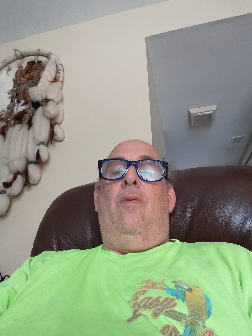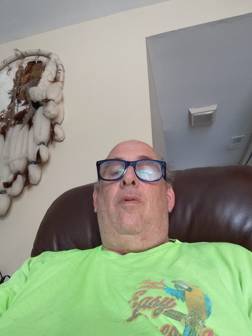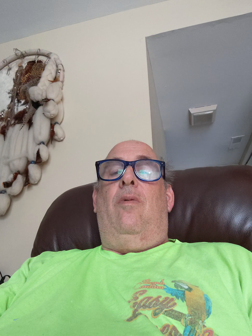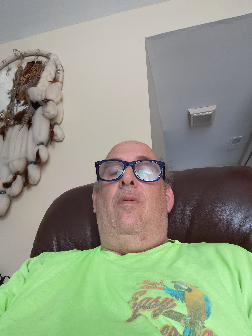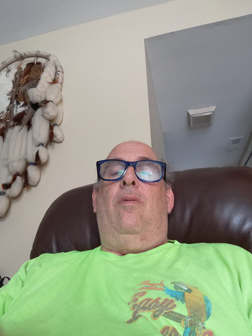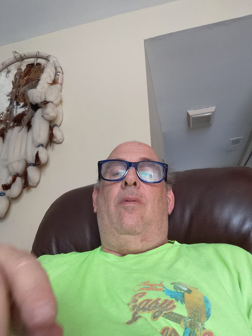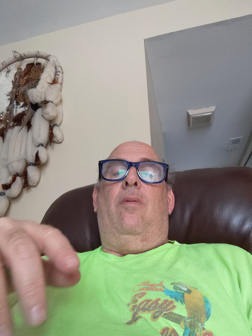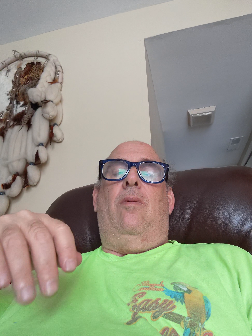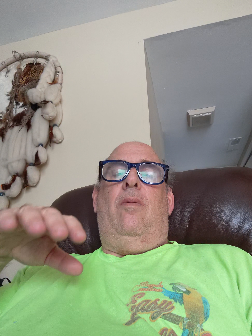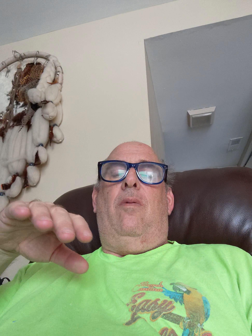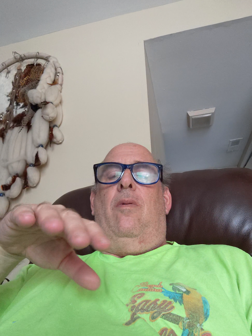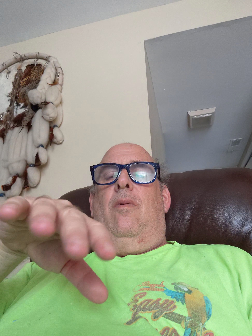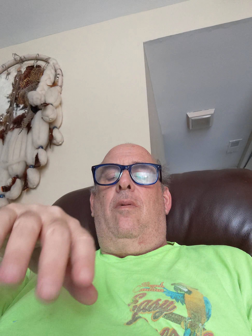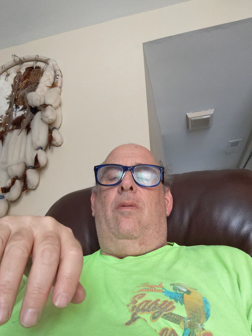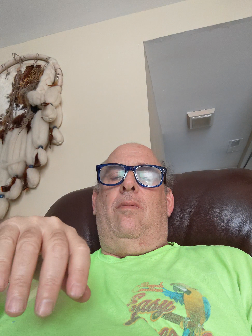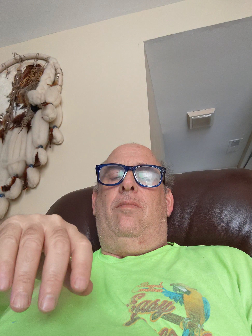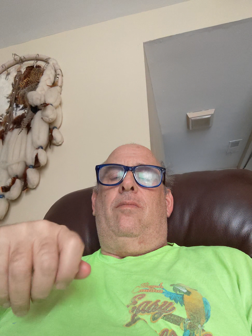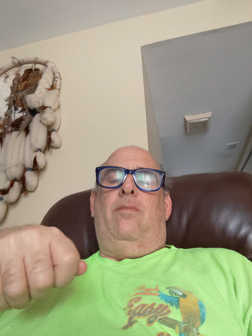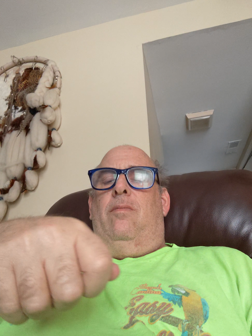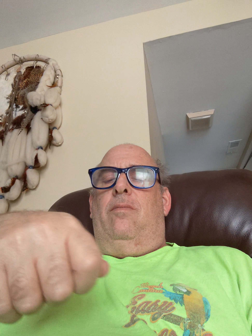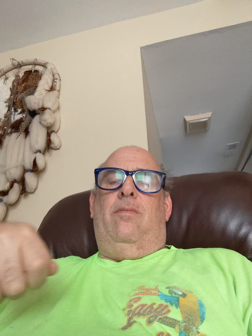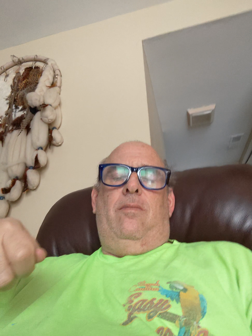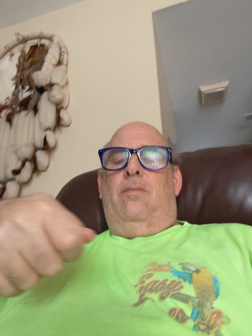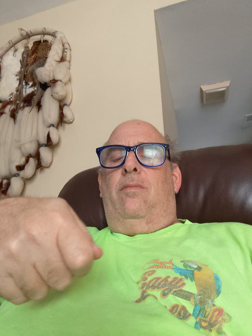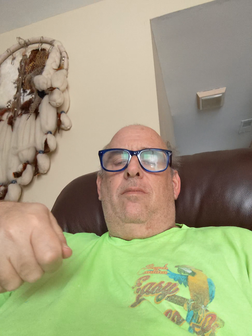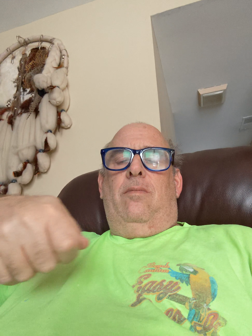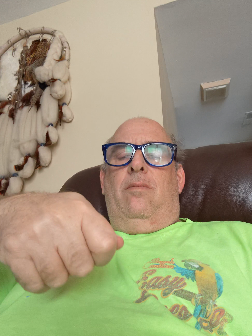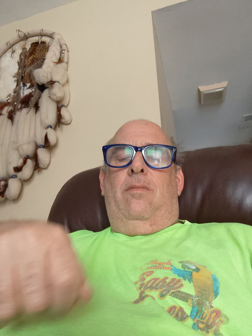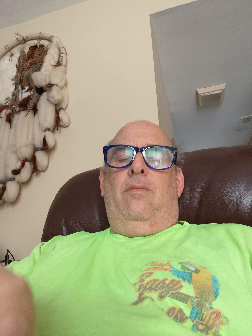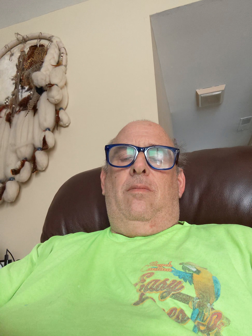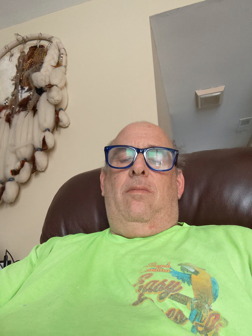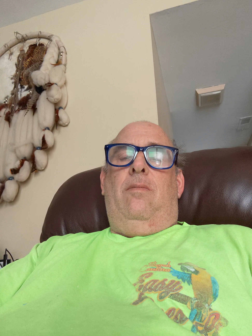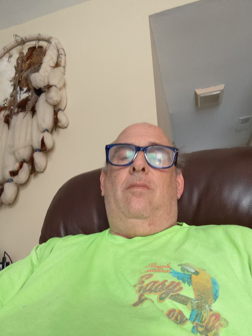vacuum